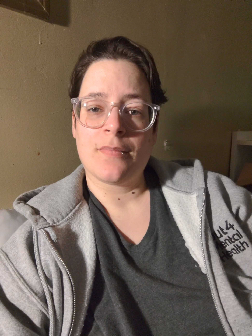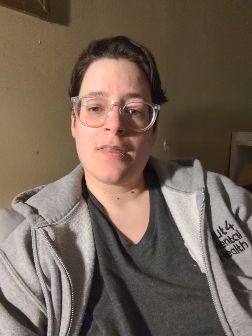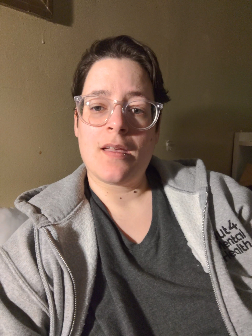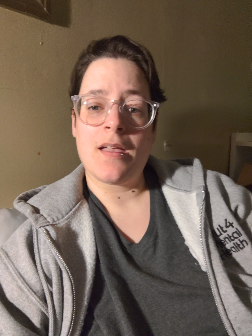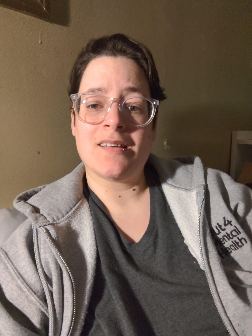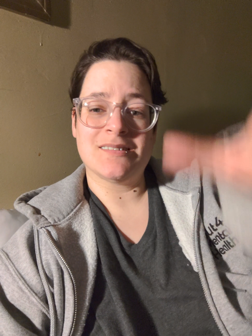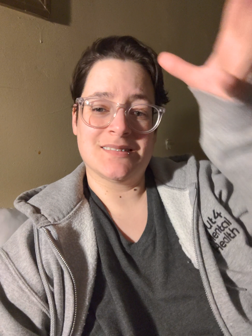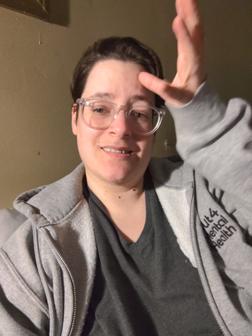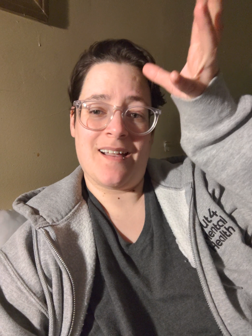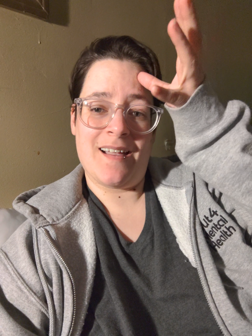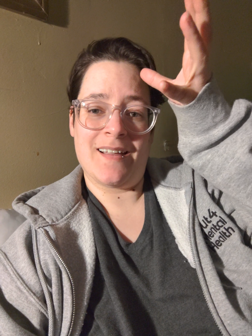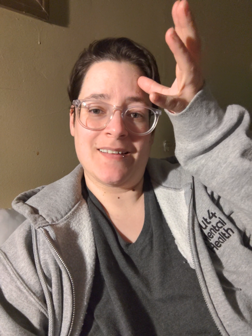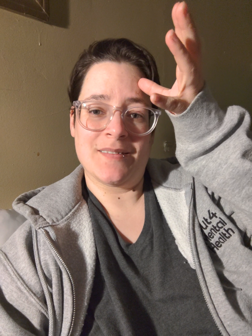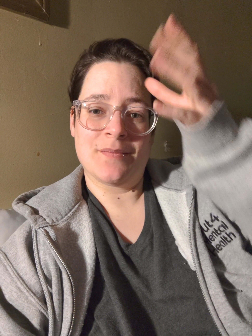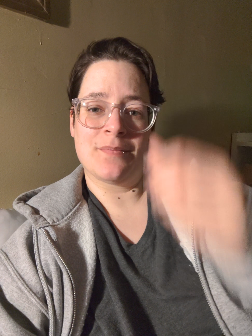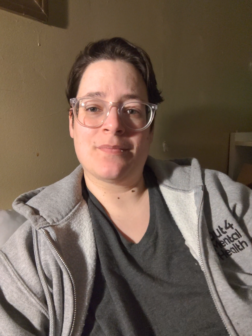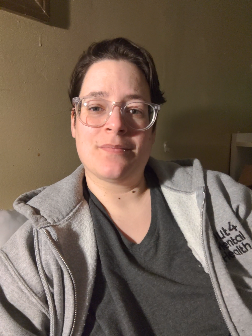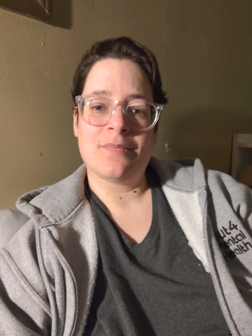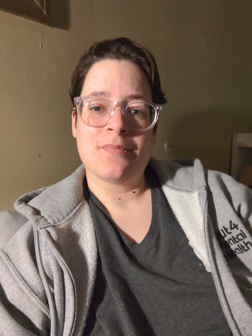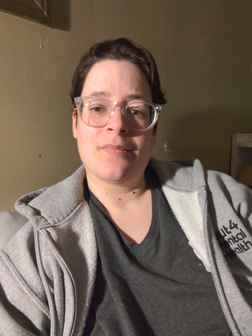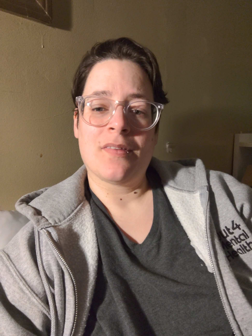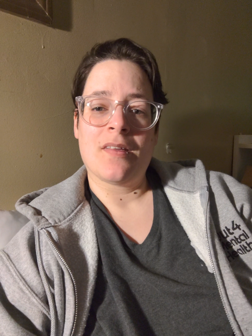dad